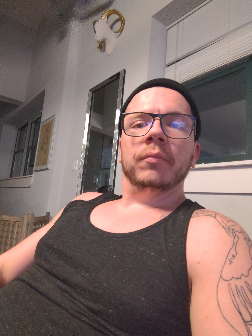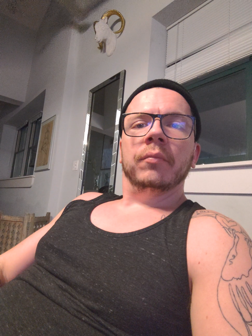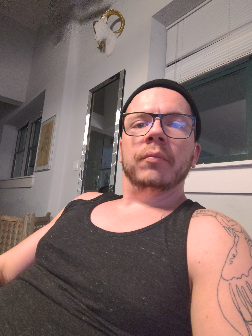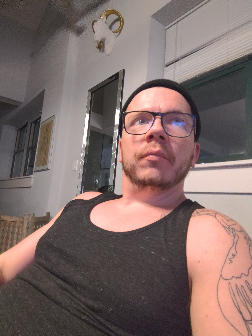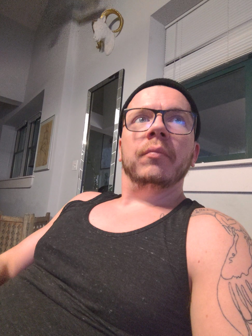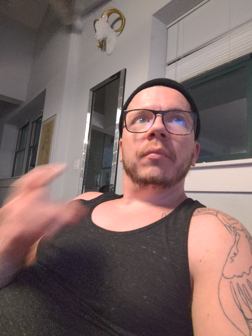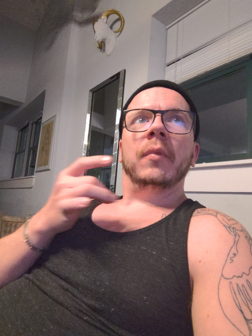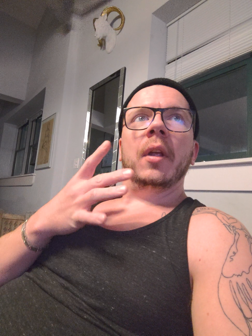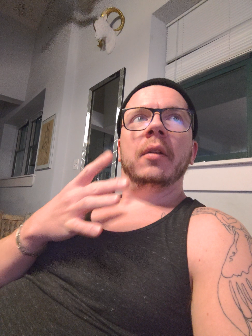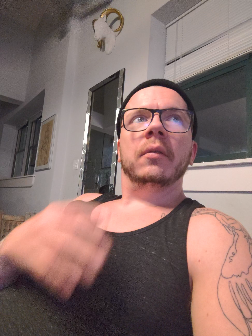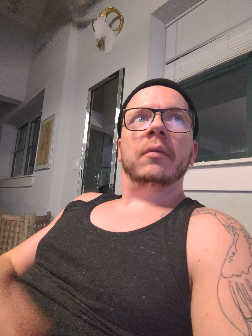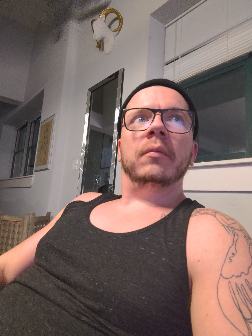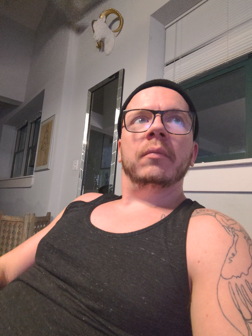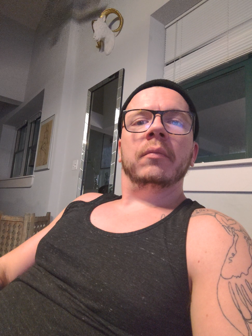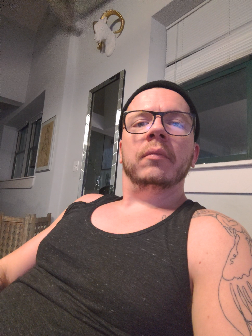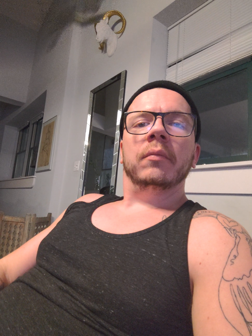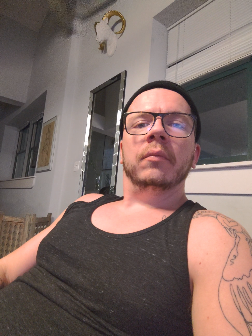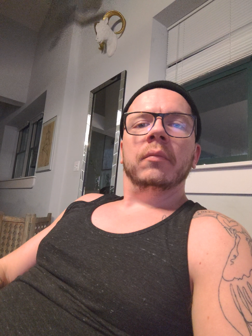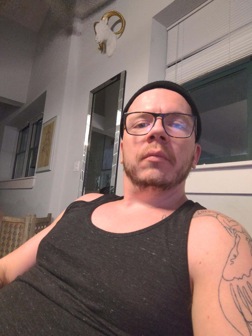hate